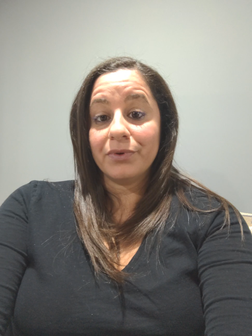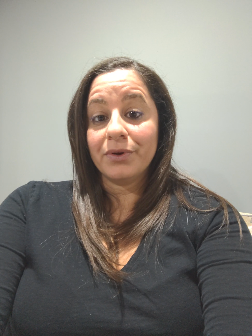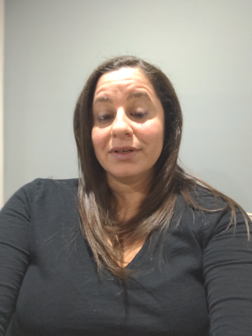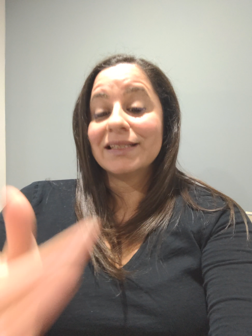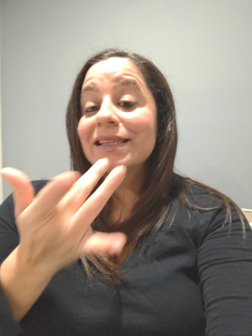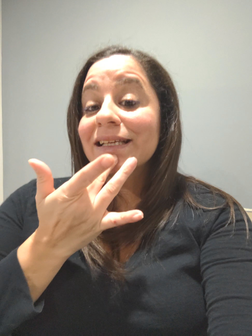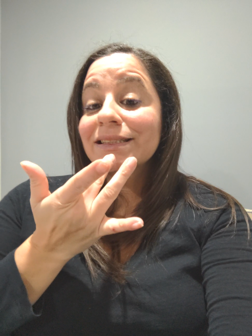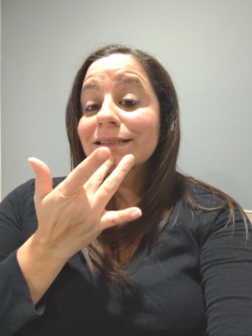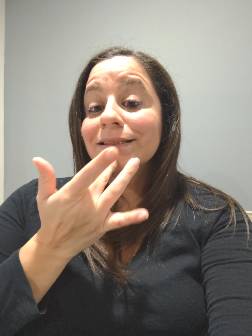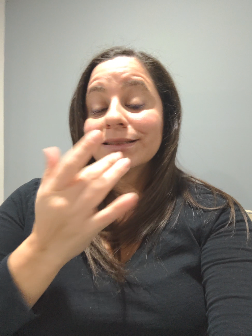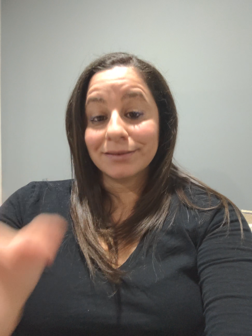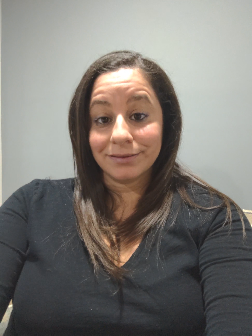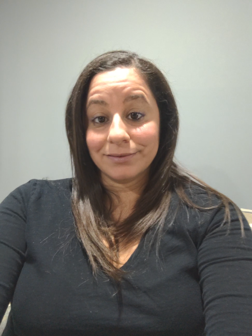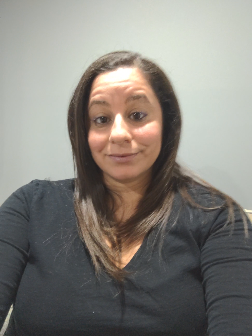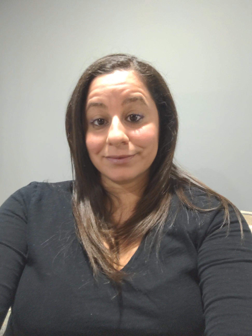taste